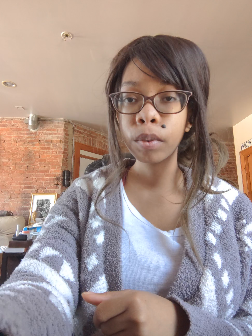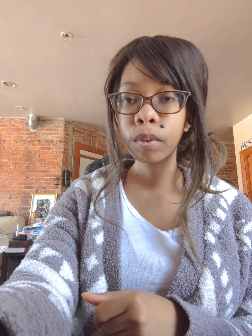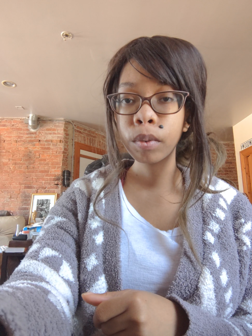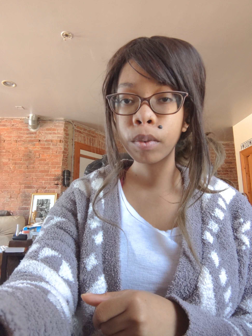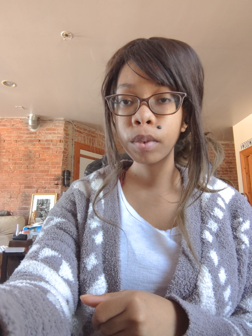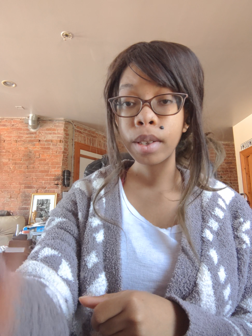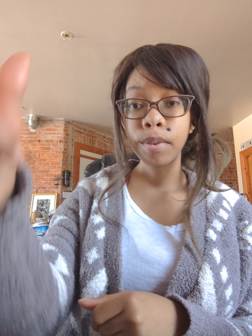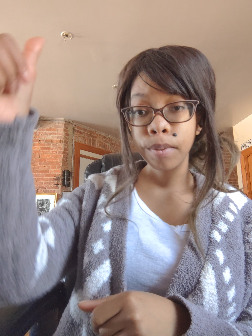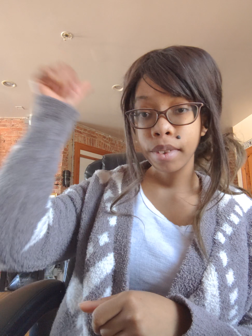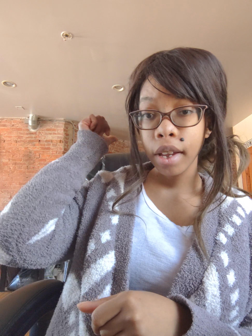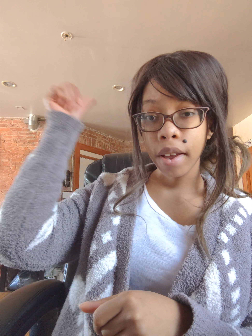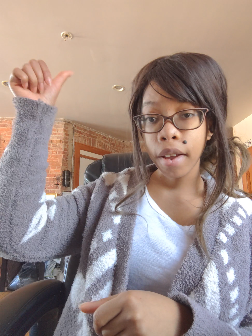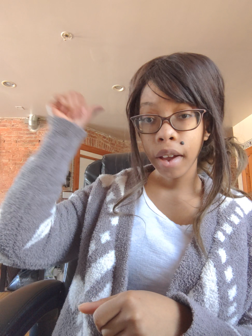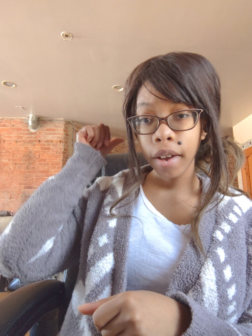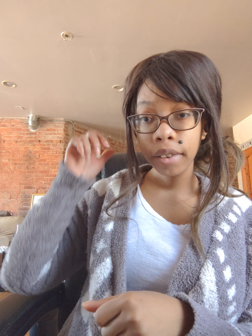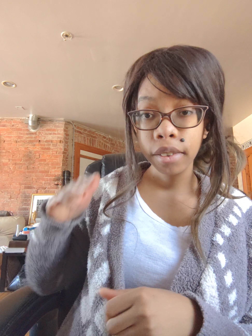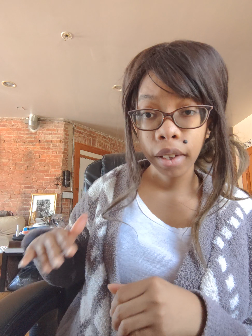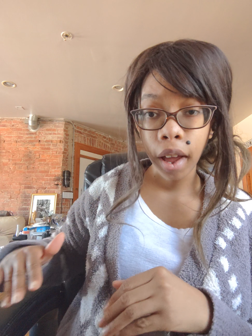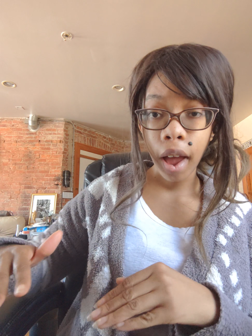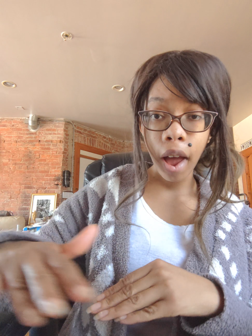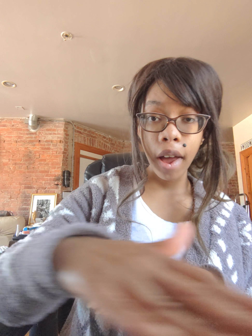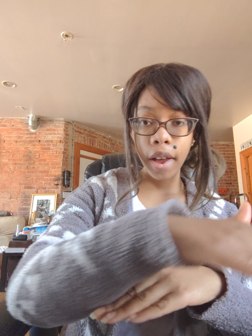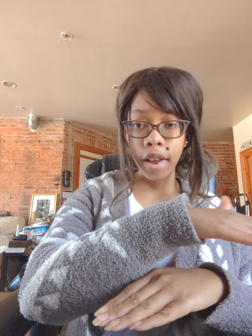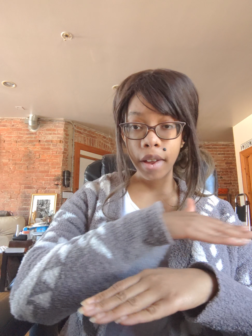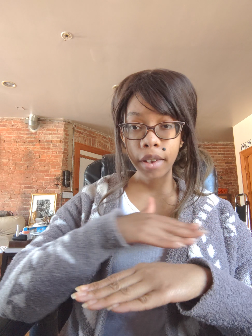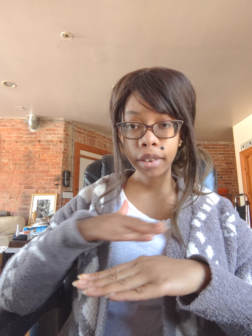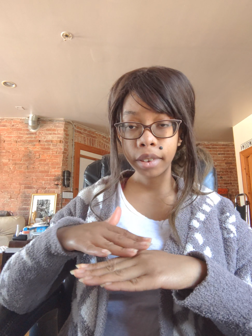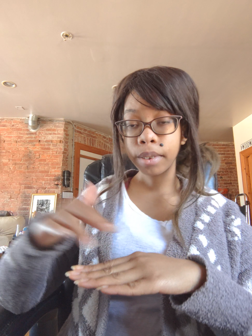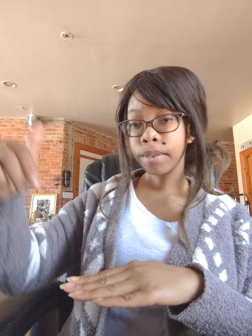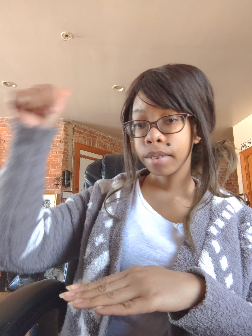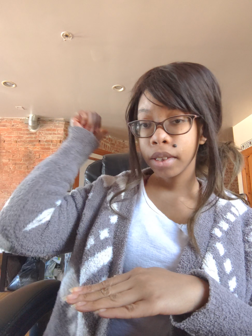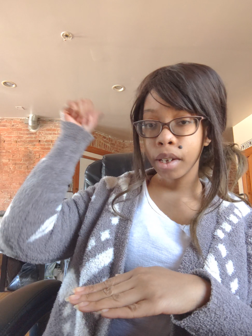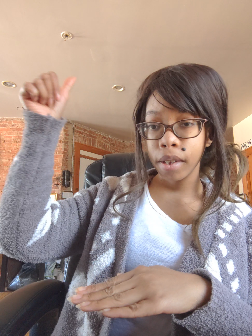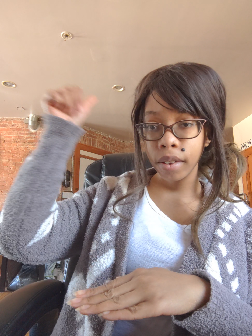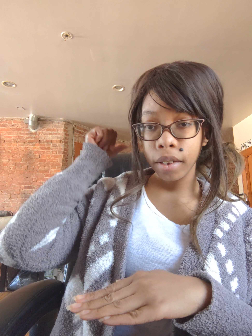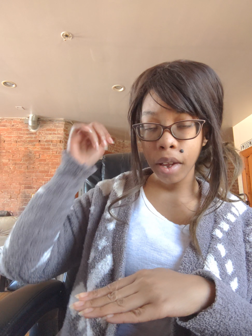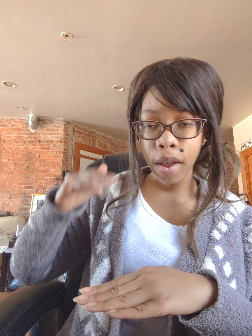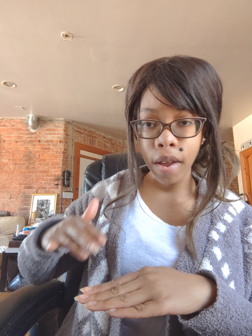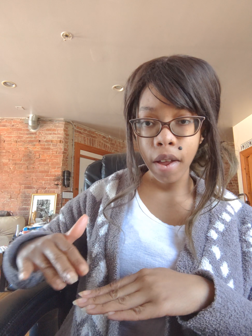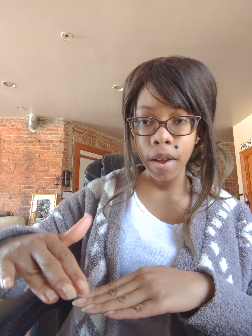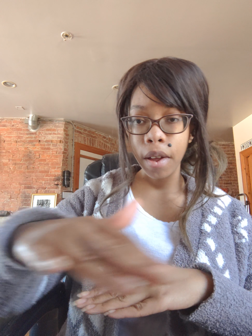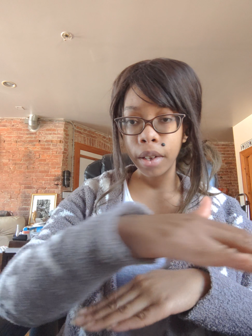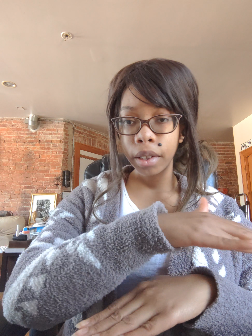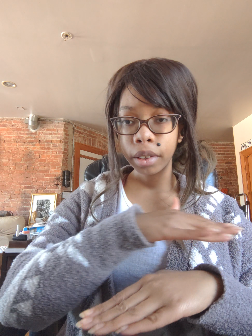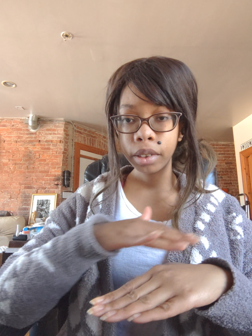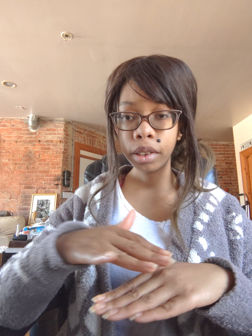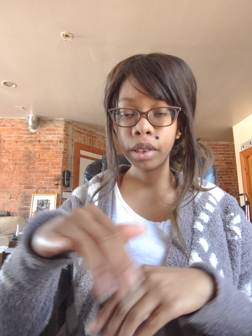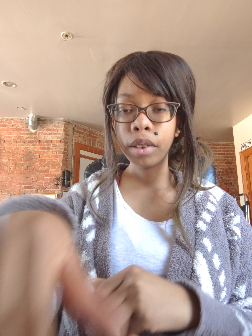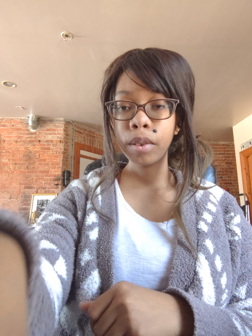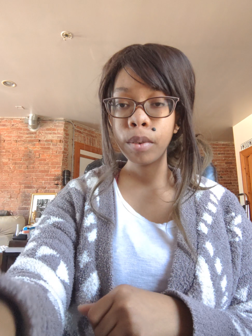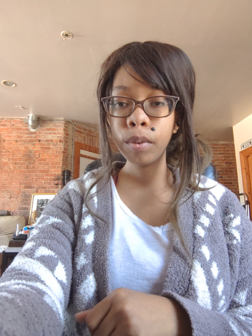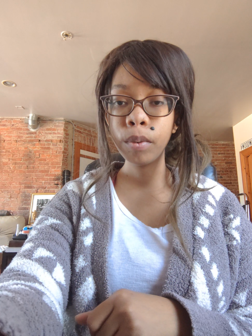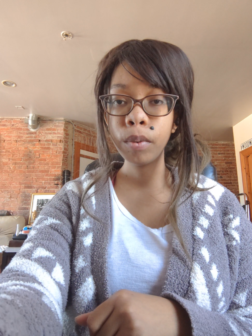backyard